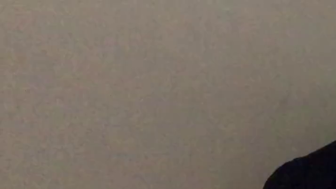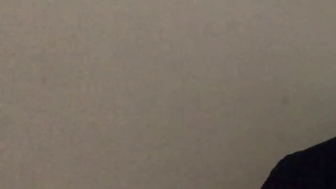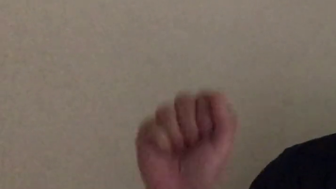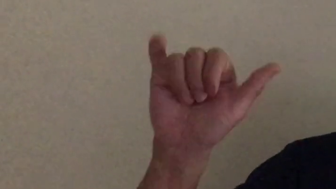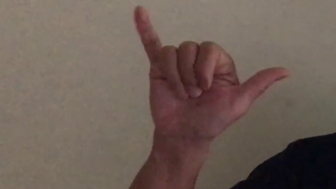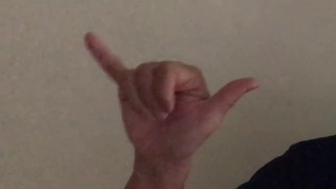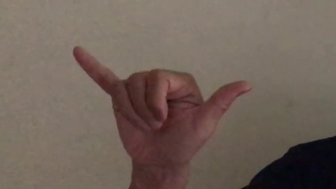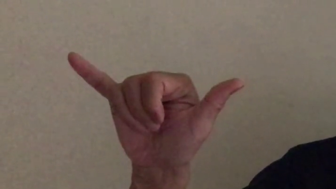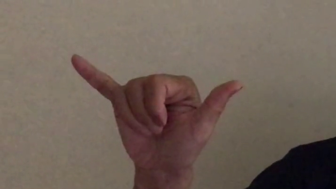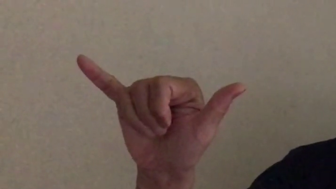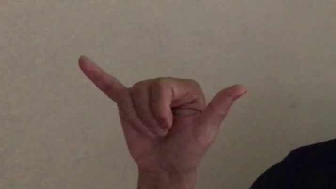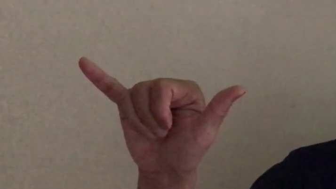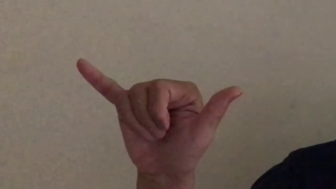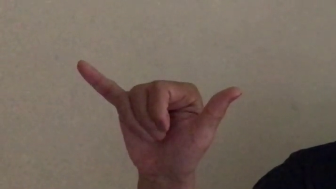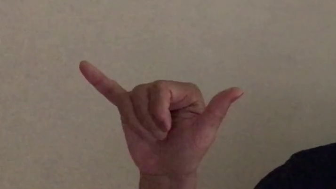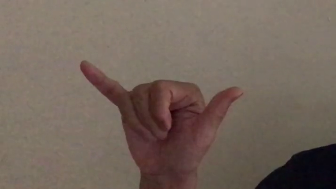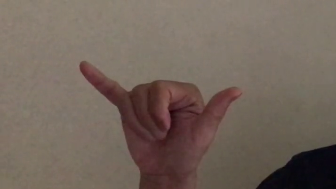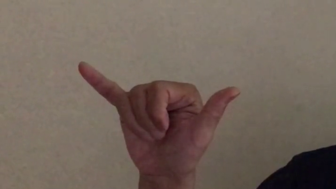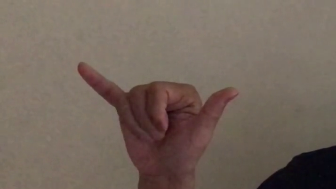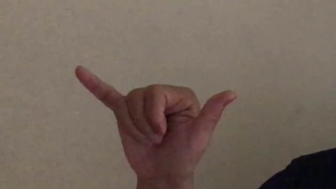ड